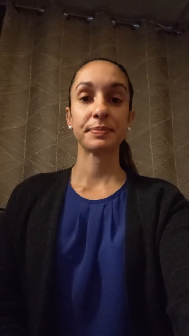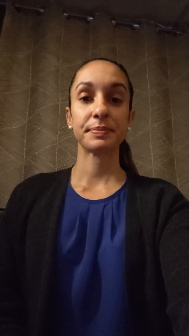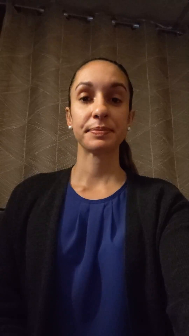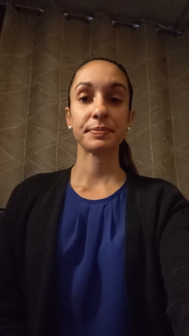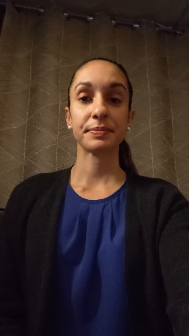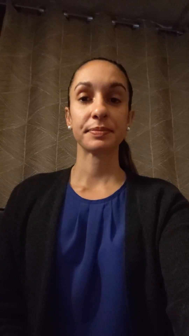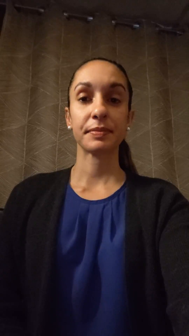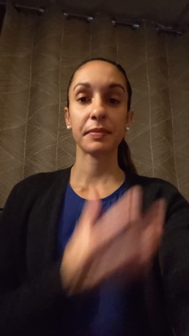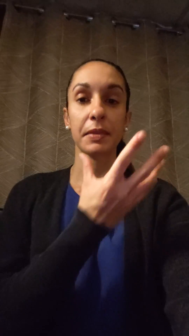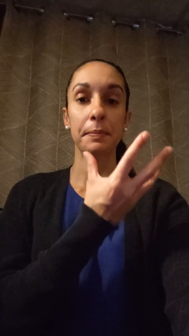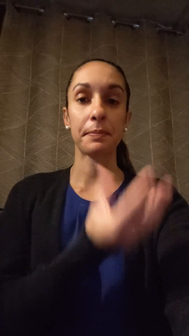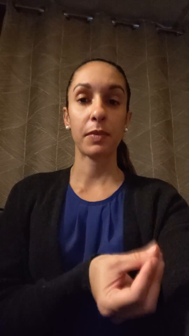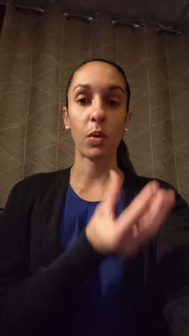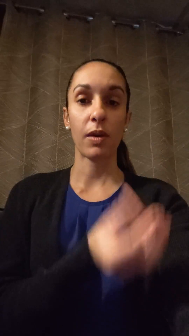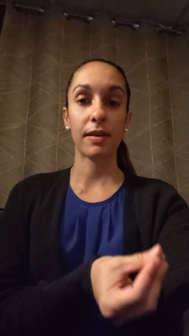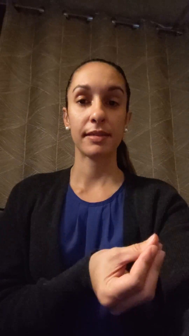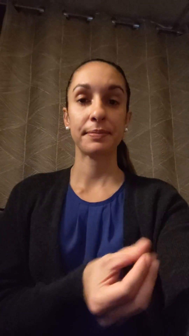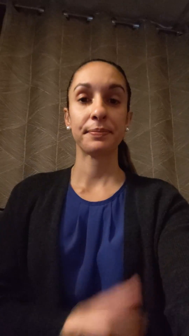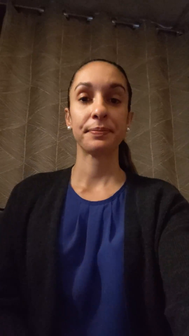poor